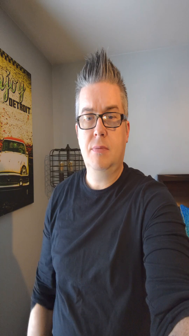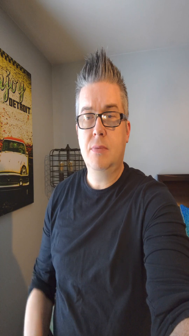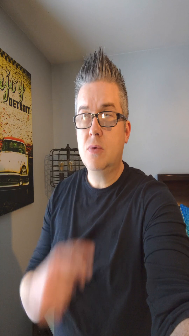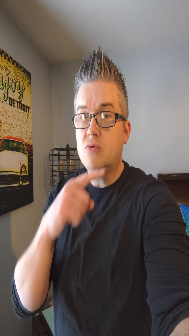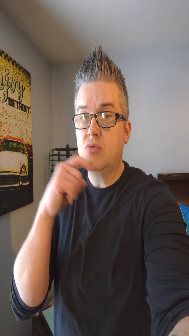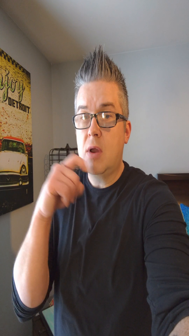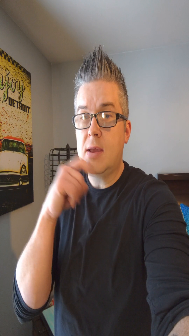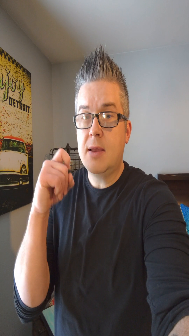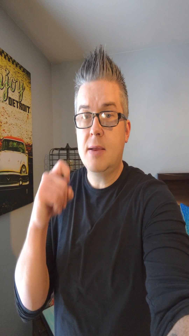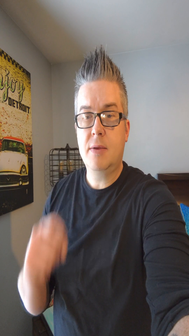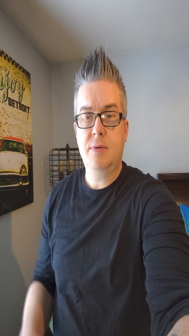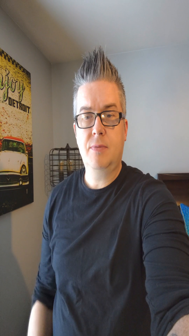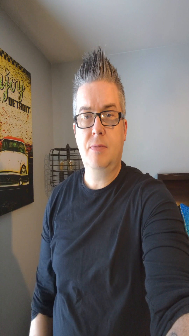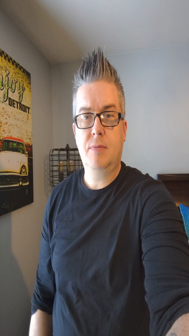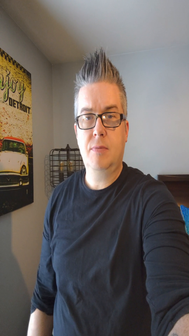dryer